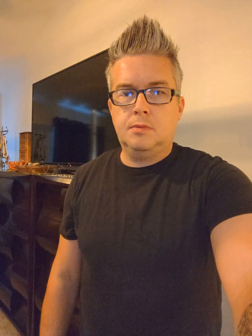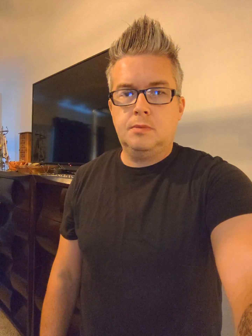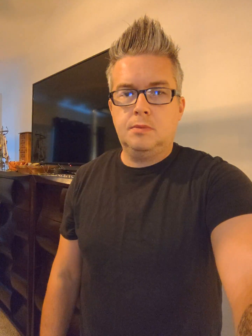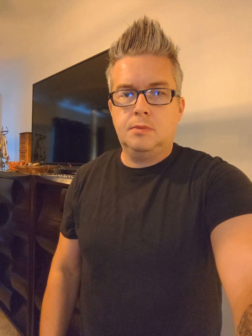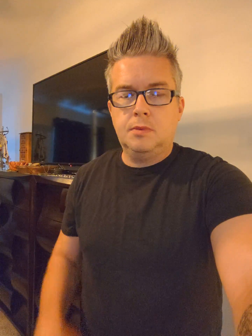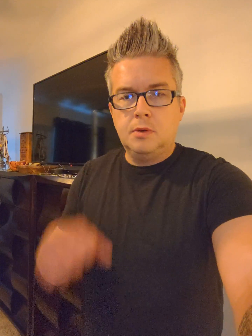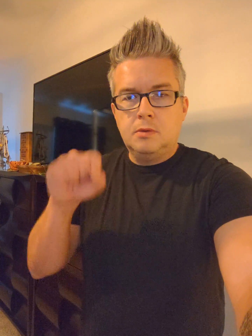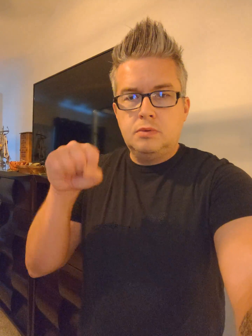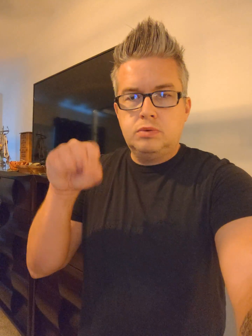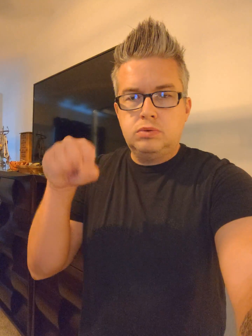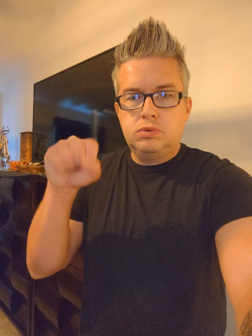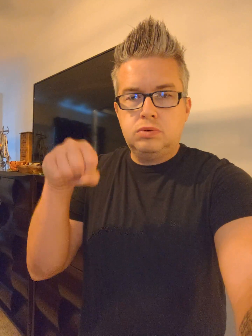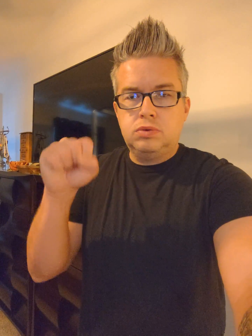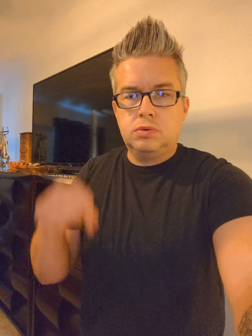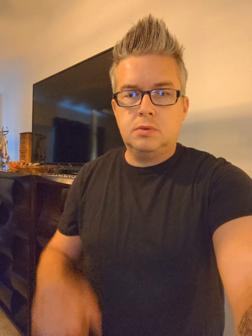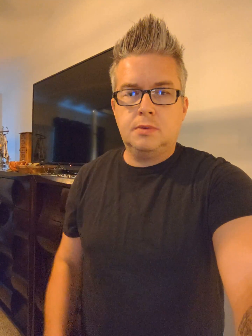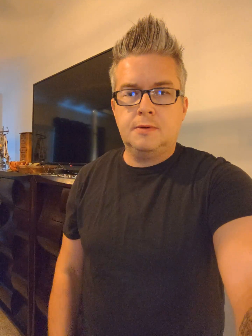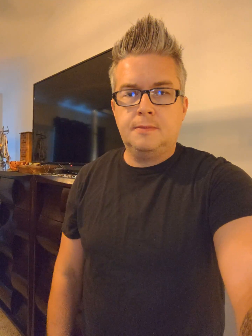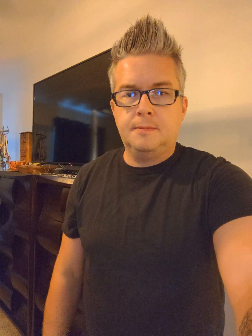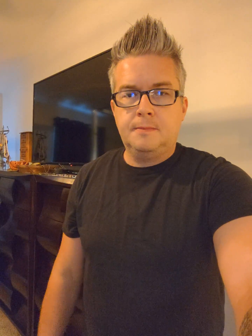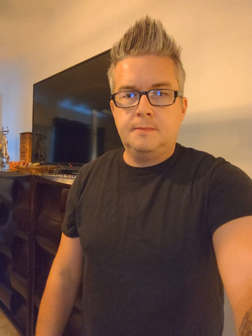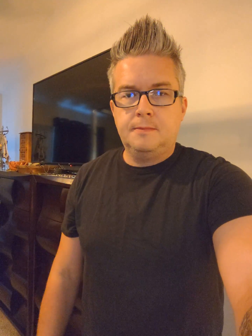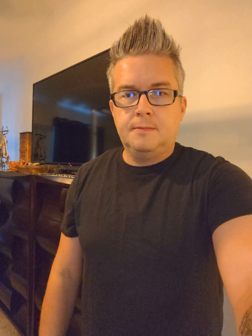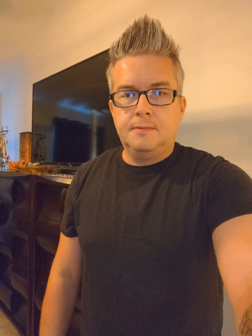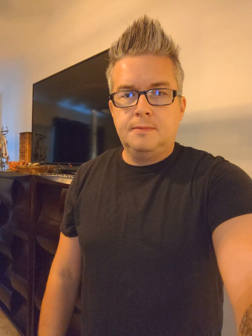motorcycle